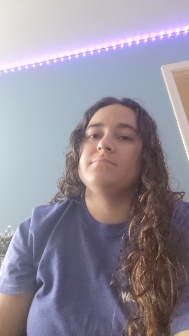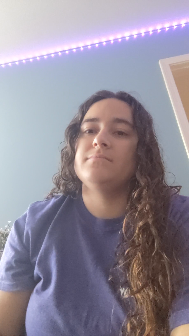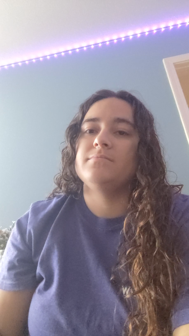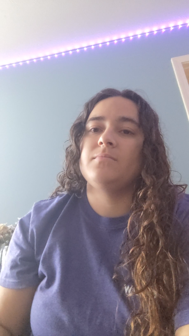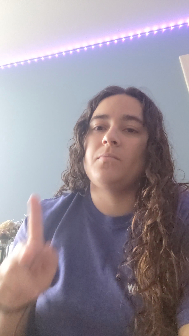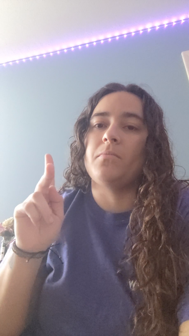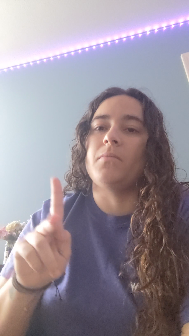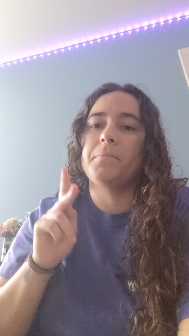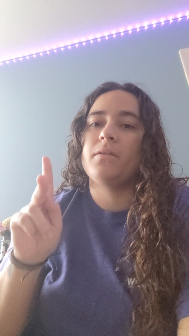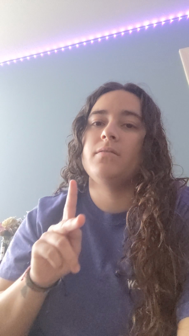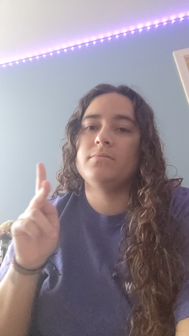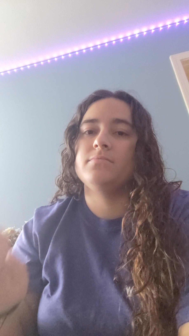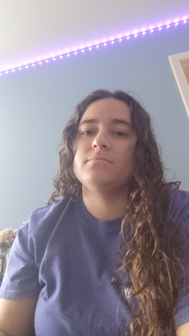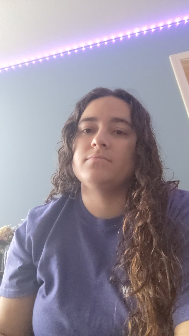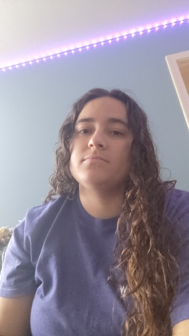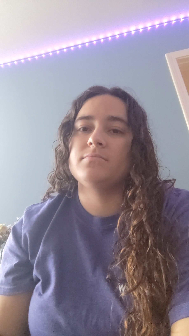people